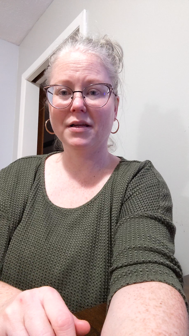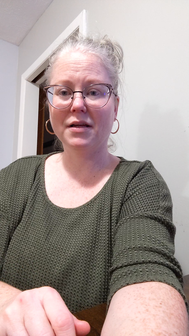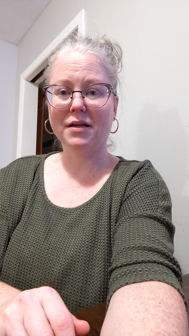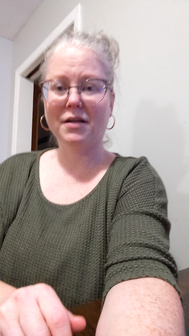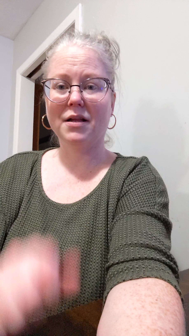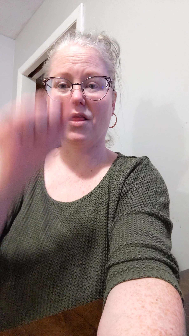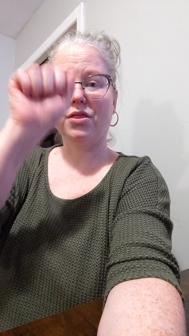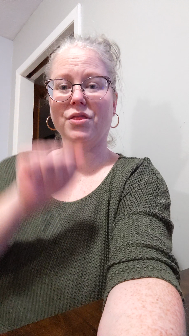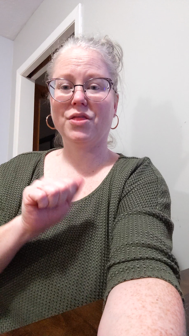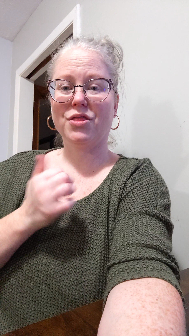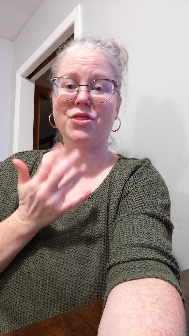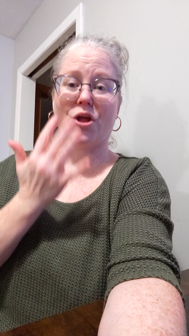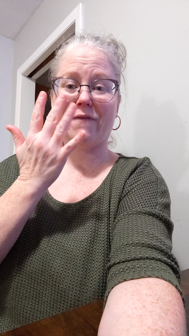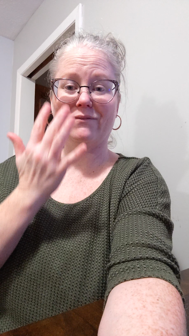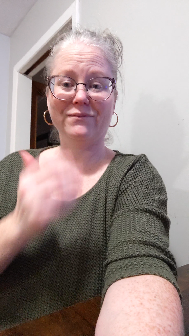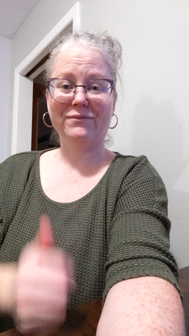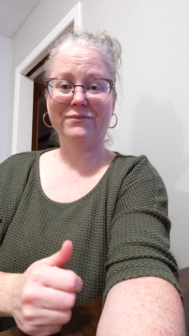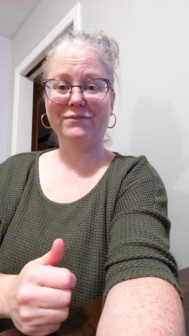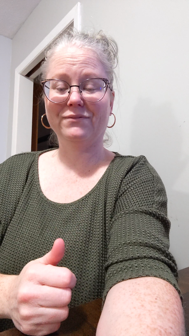gloves